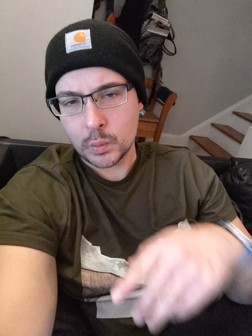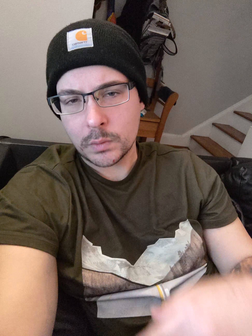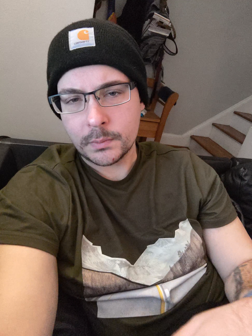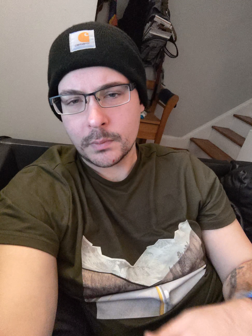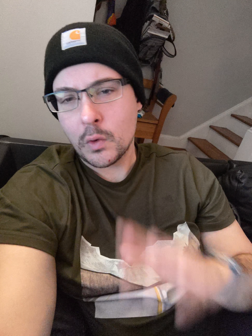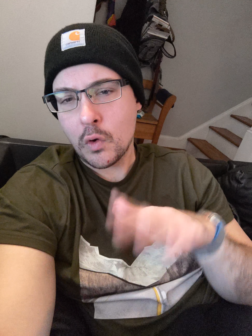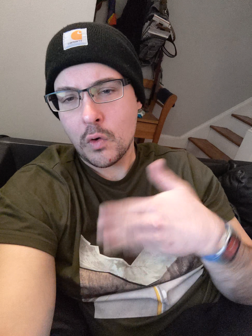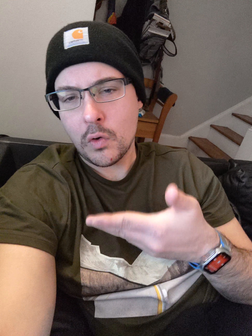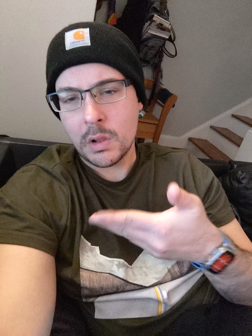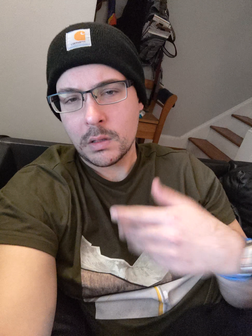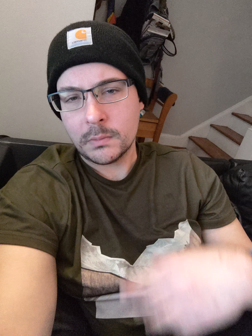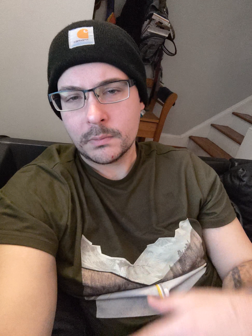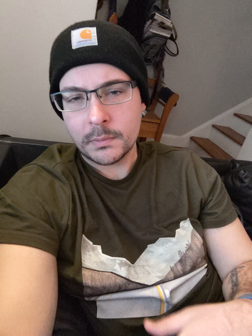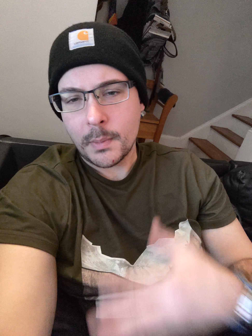all